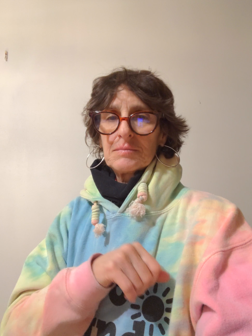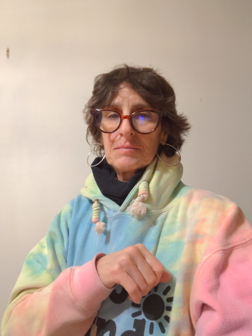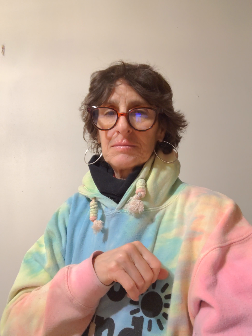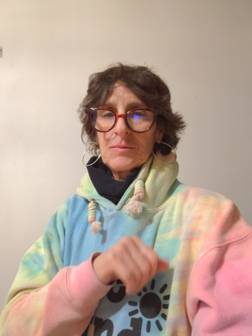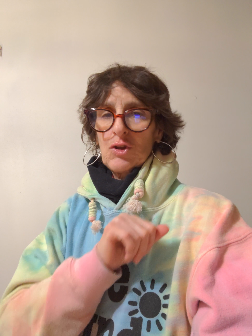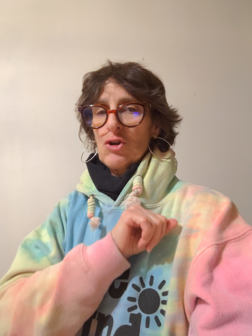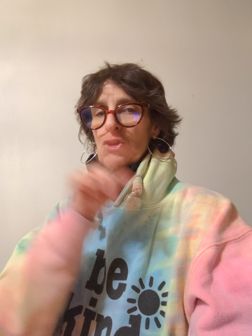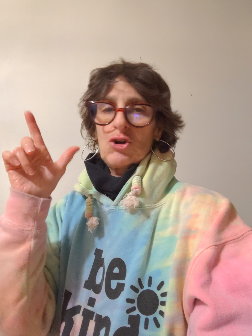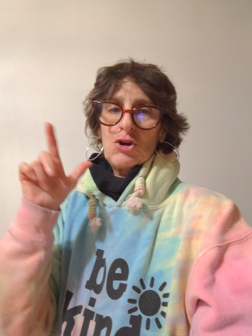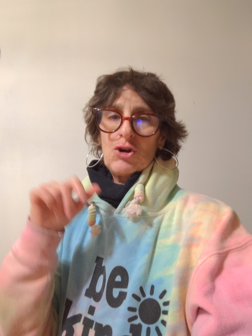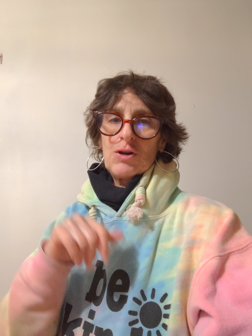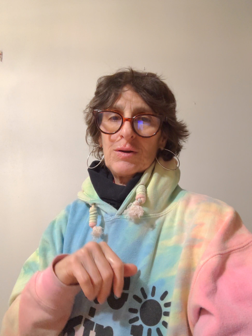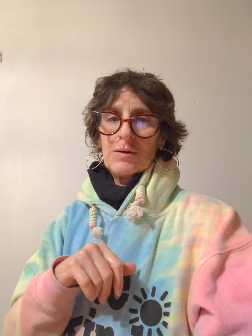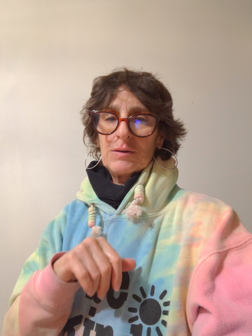all